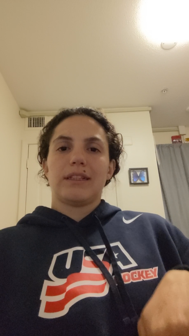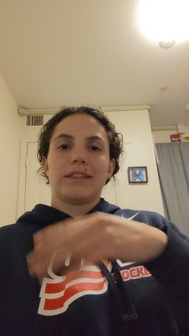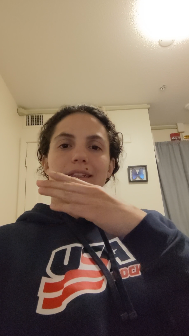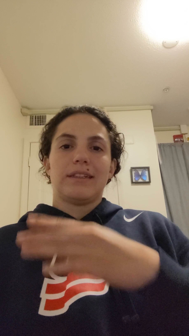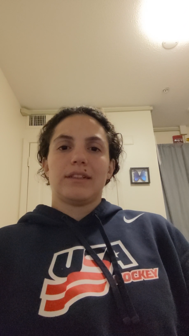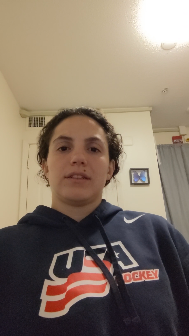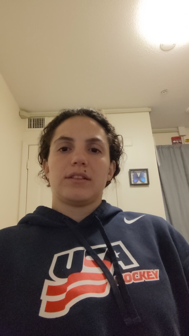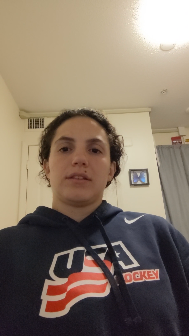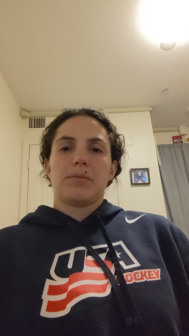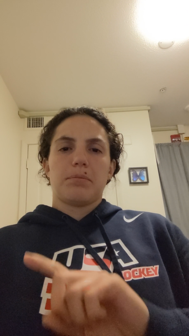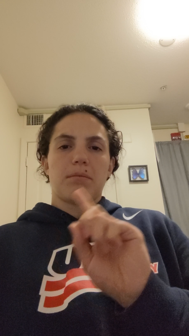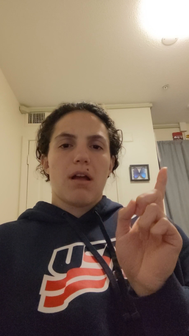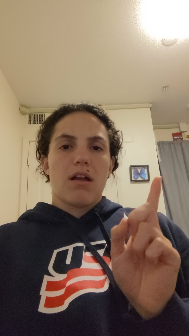but